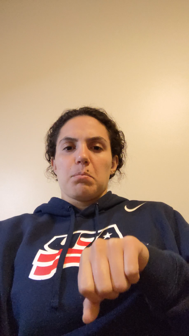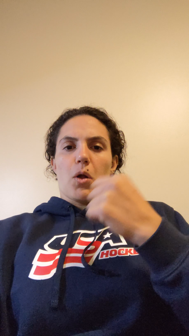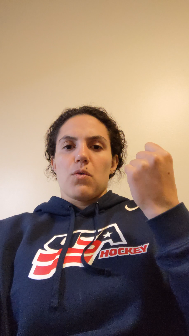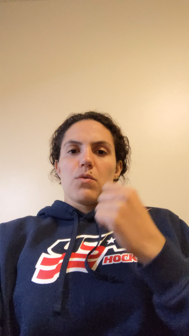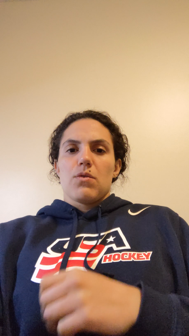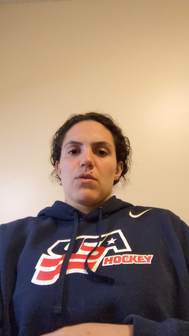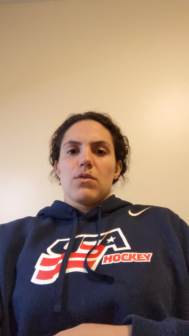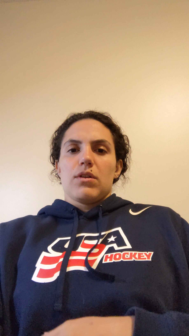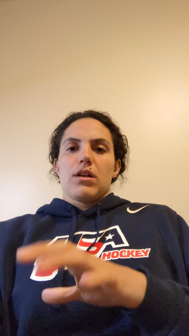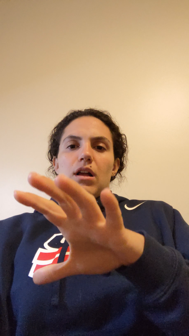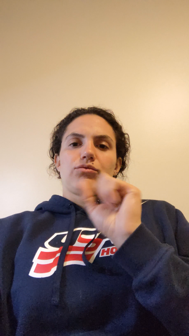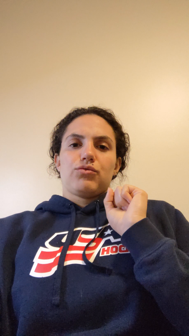catch